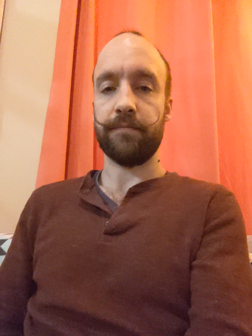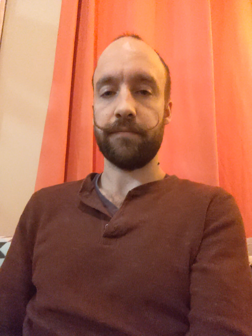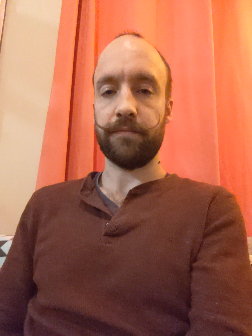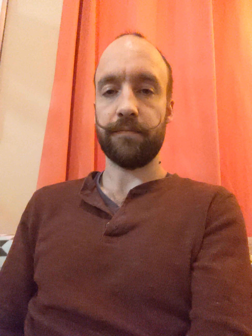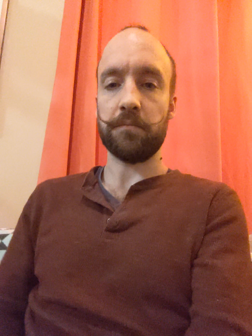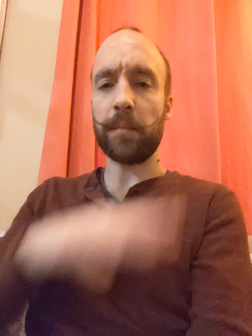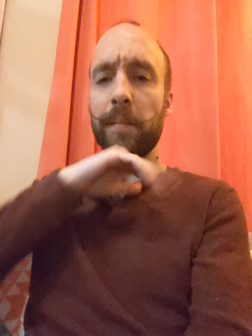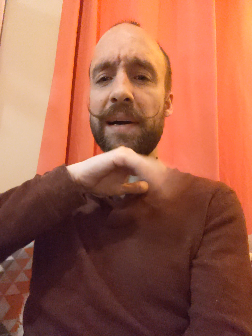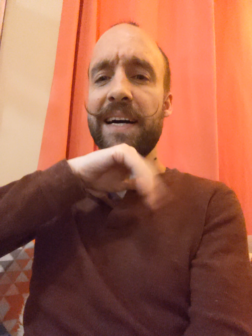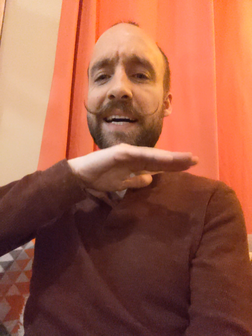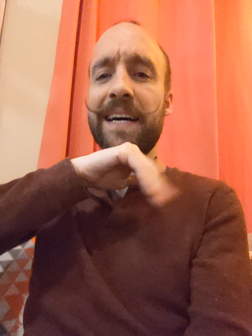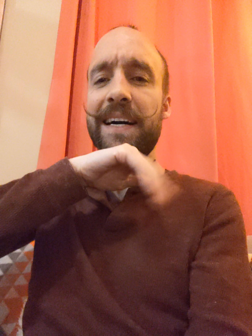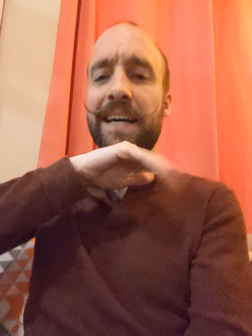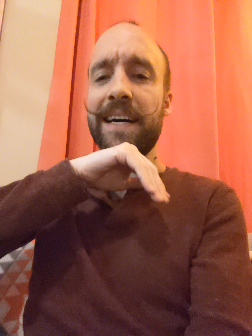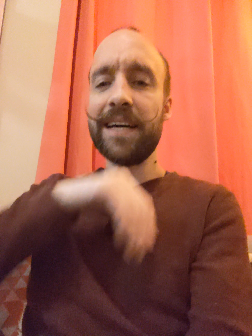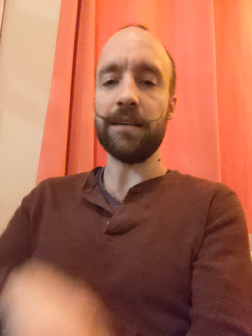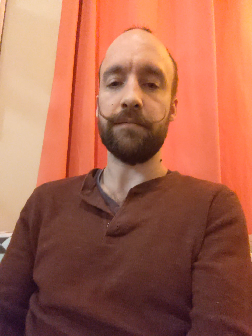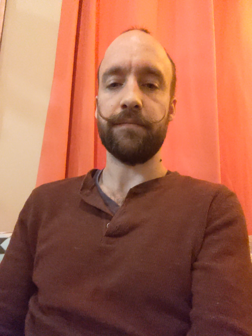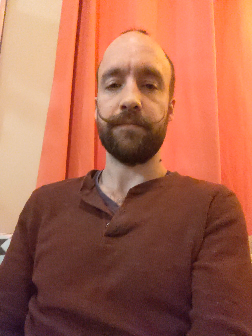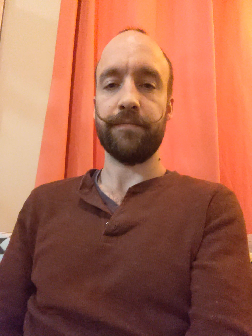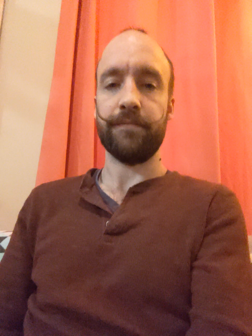pig